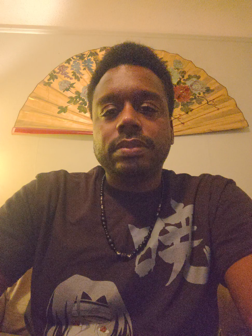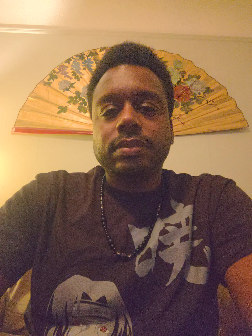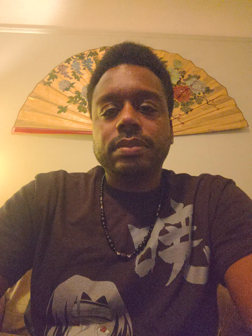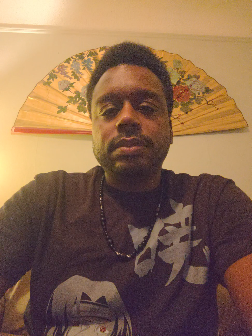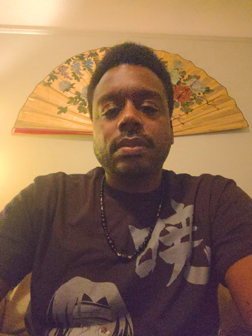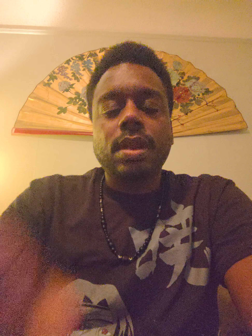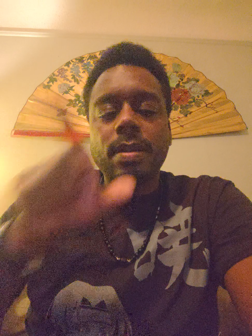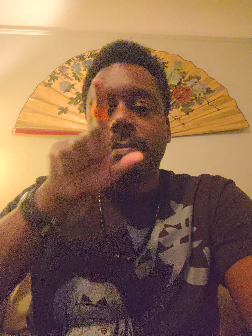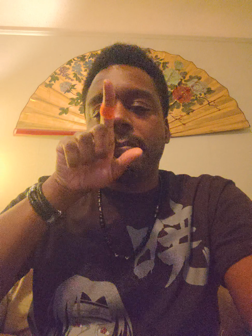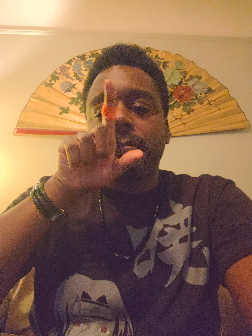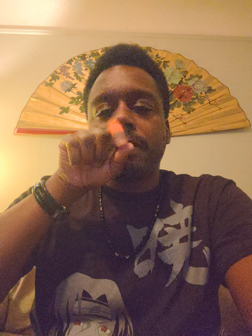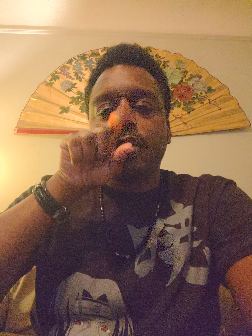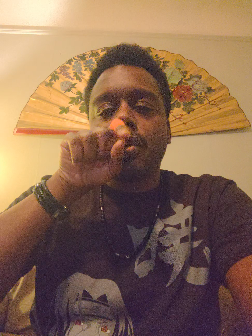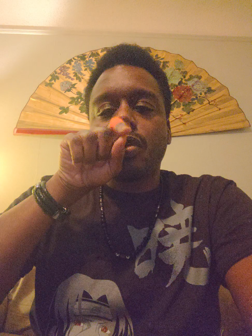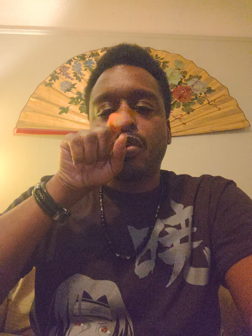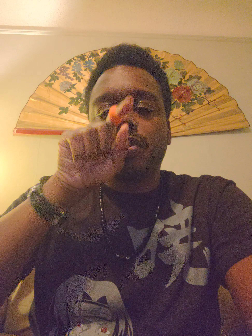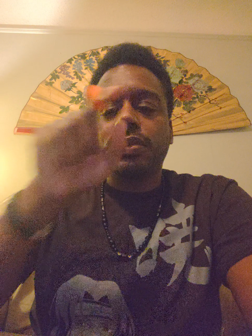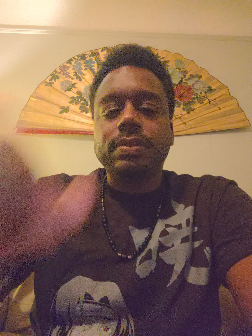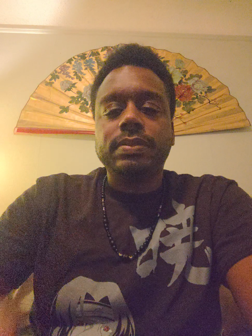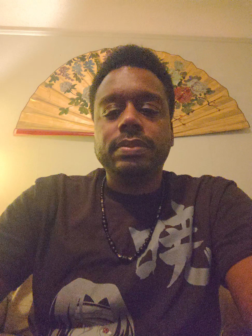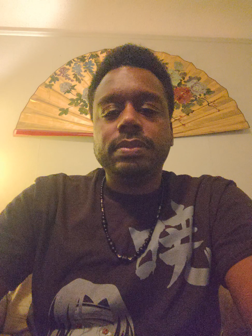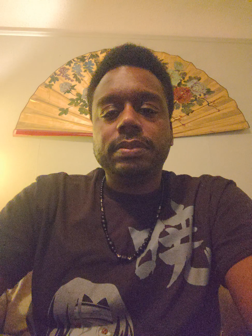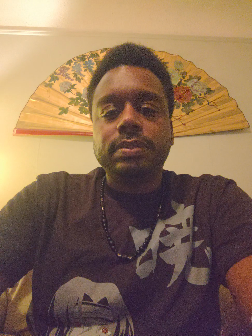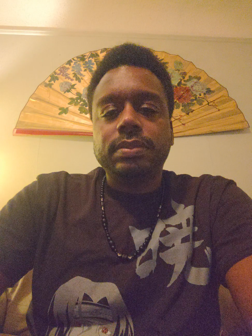bird